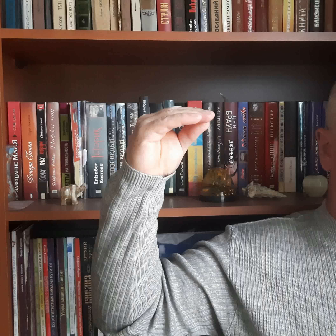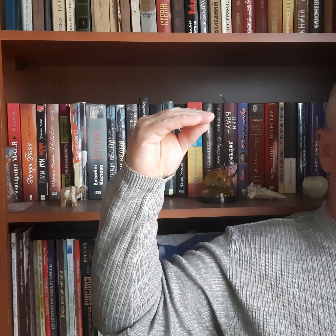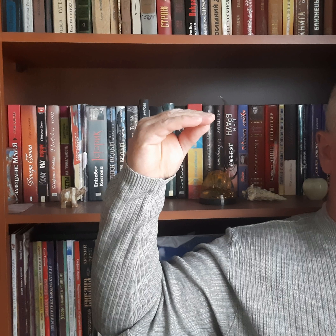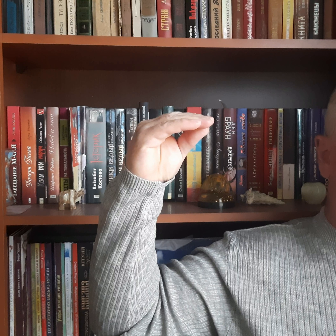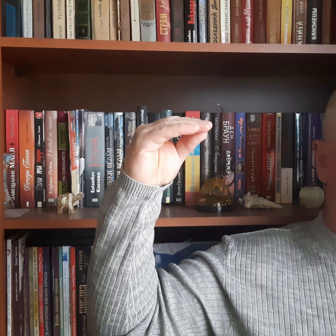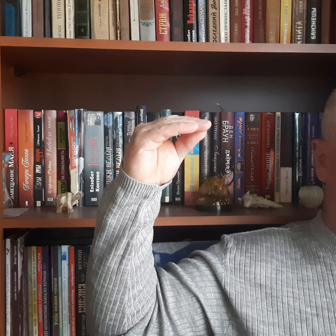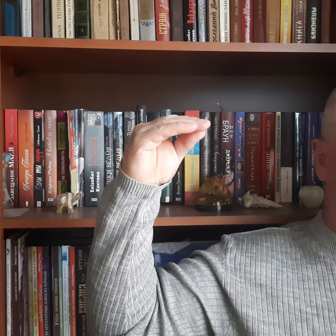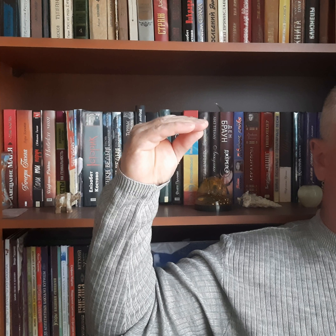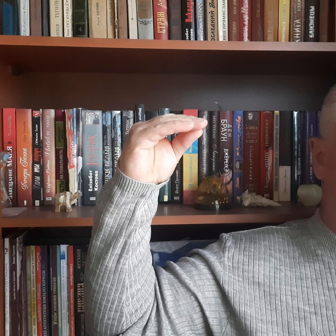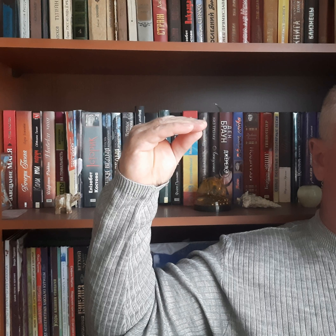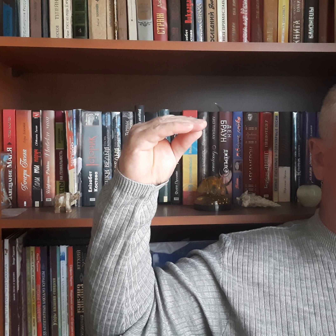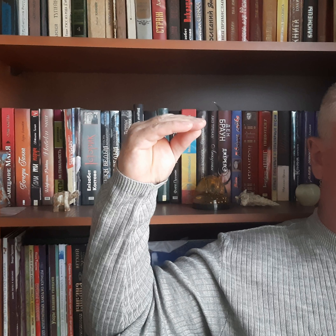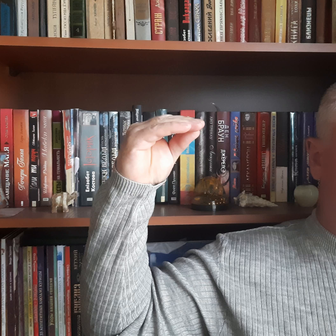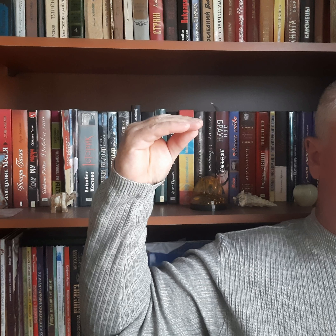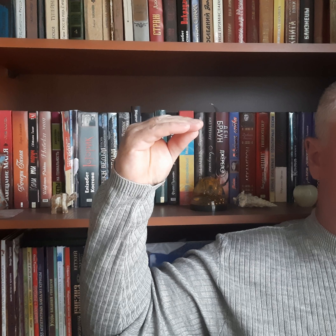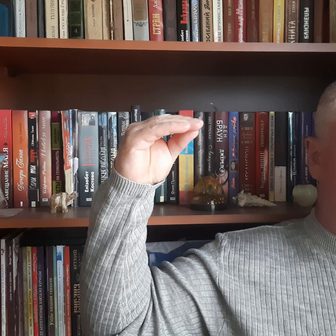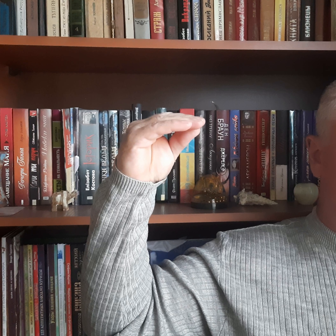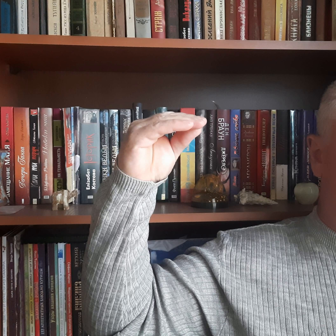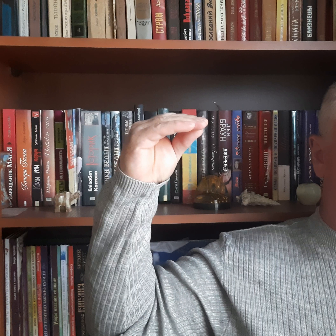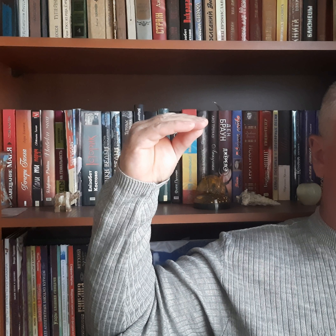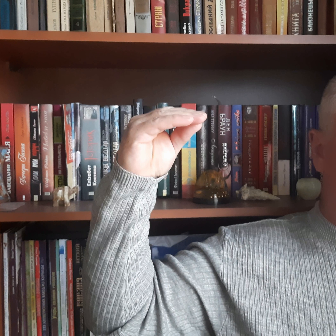Ж